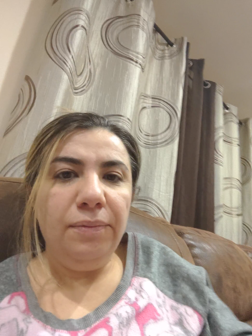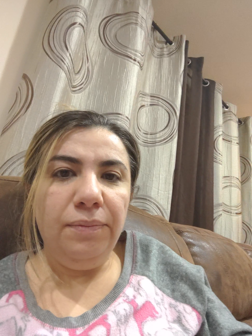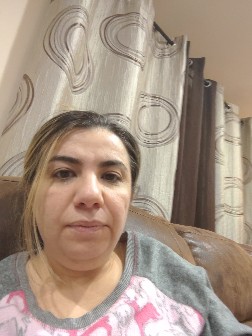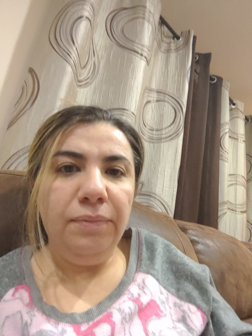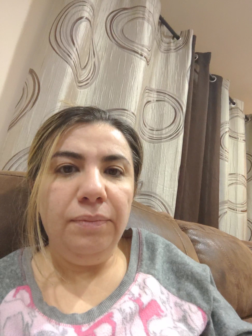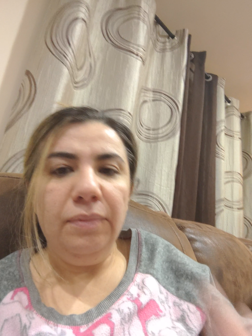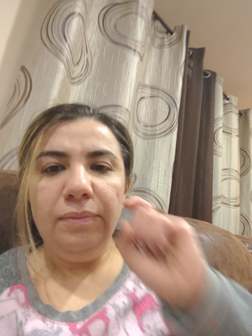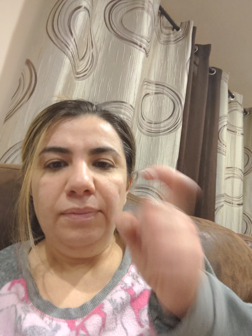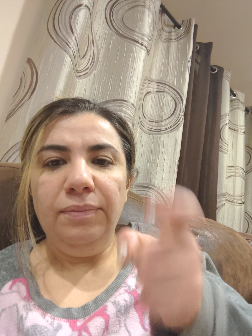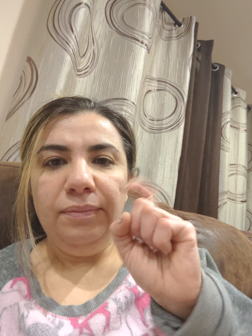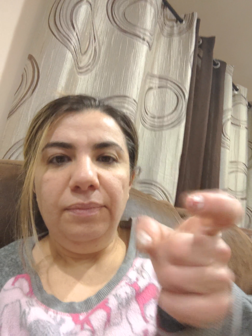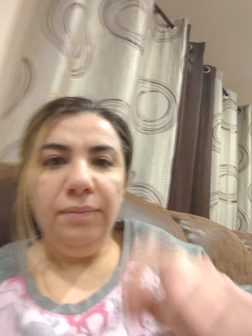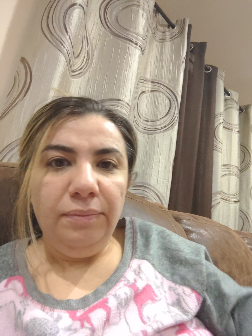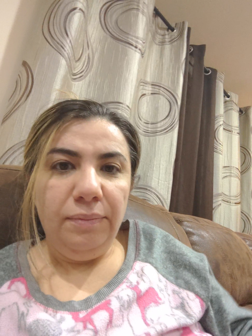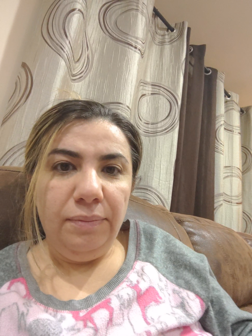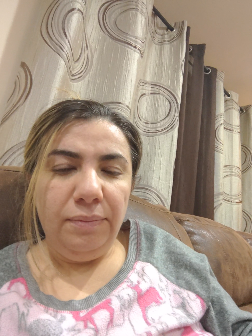gift